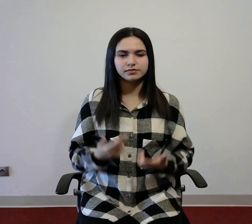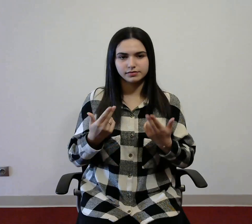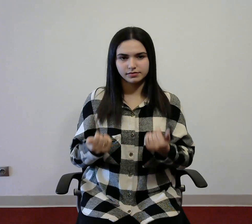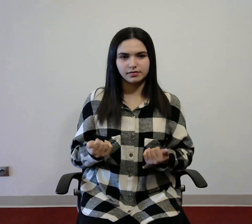bəli